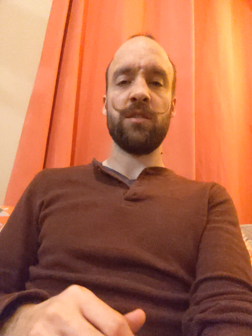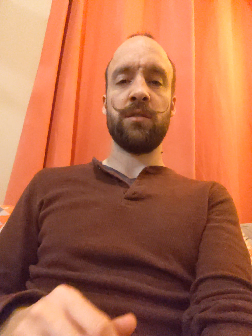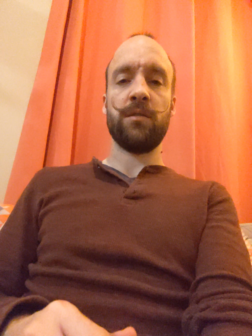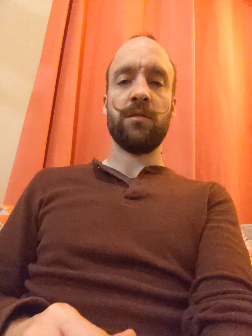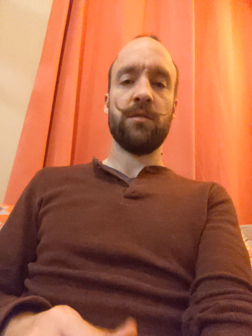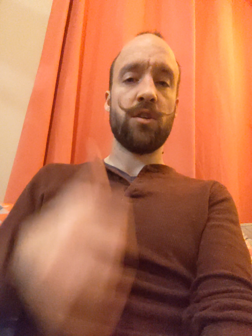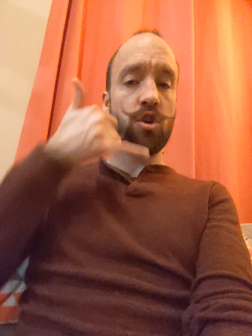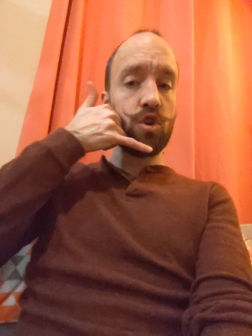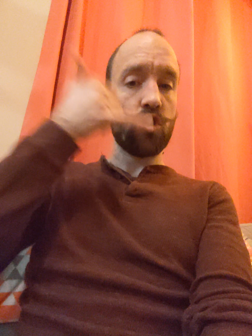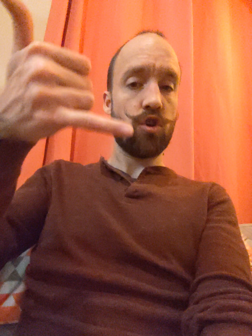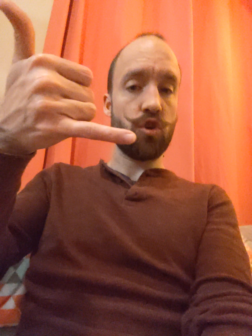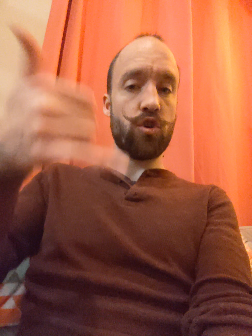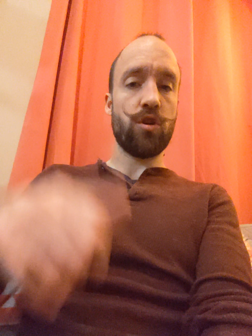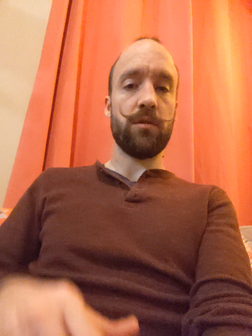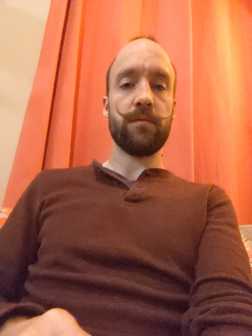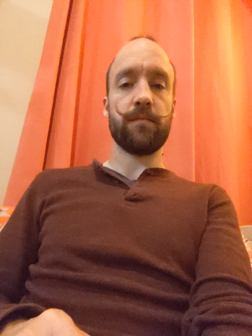call on the phone